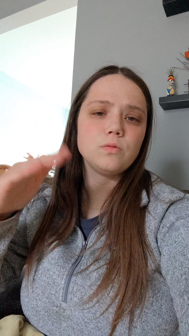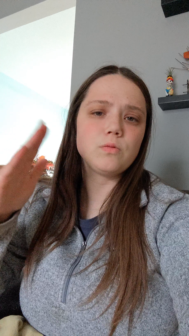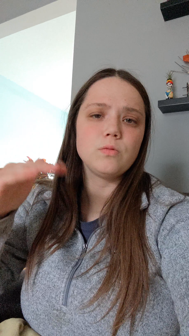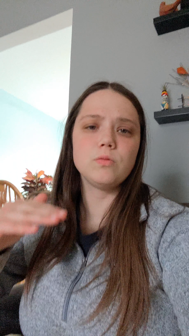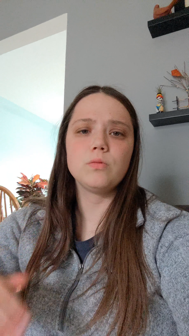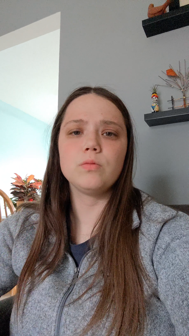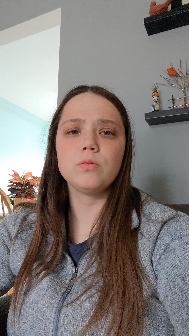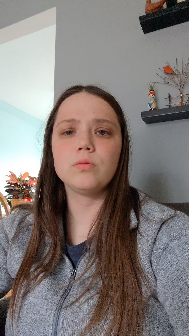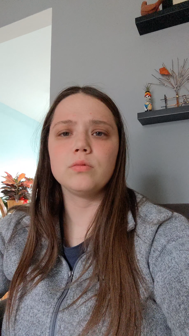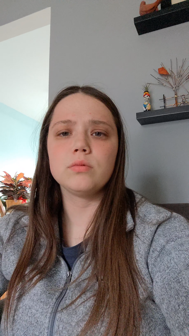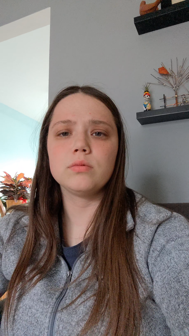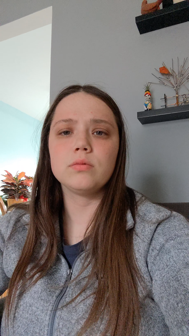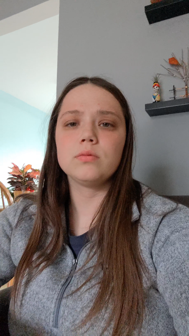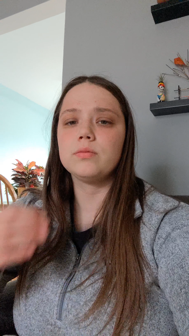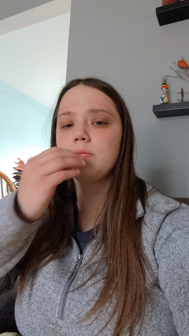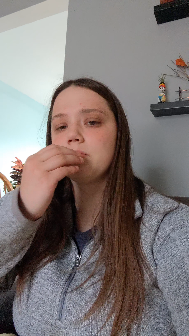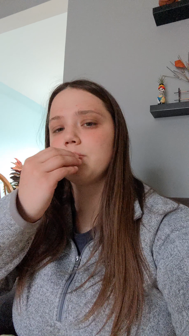eat